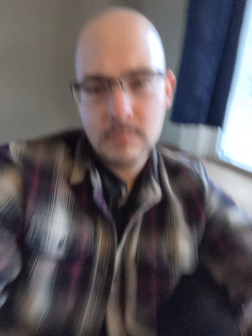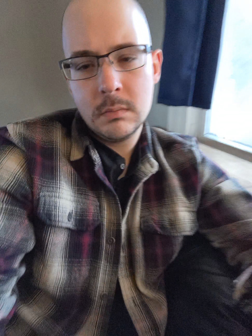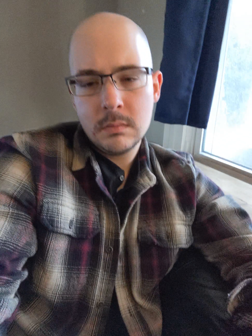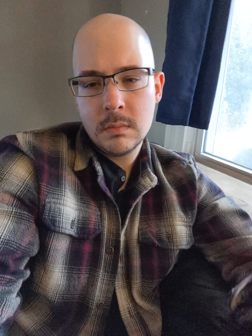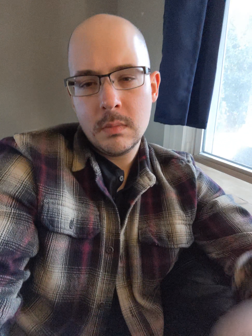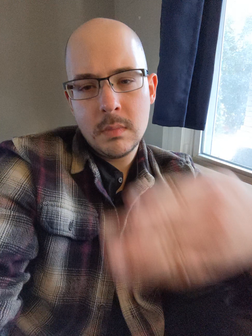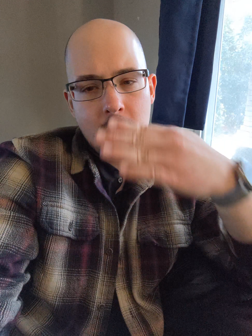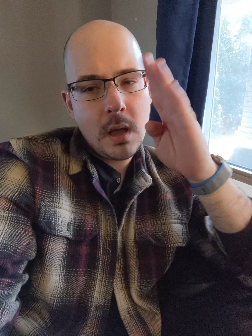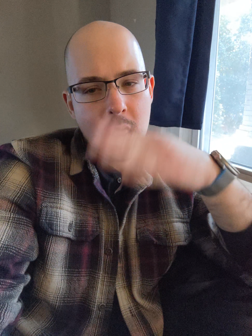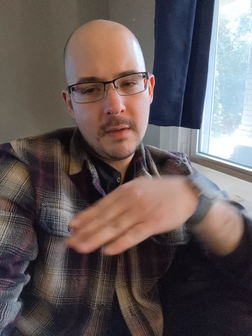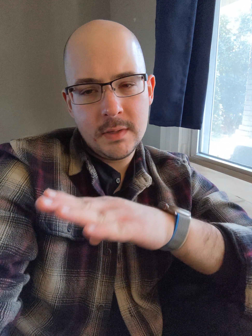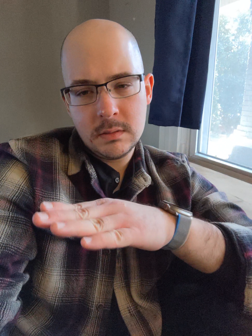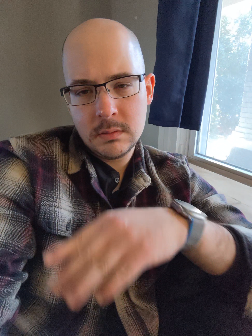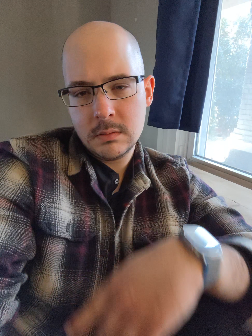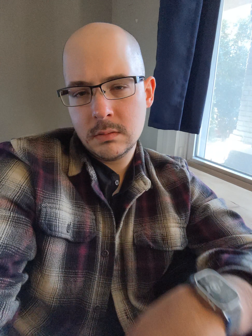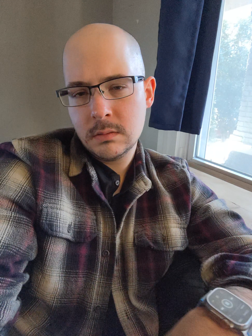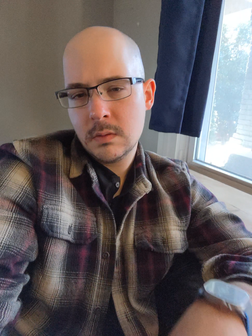elephant